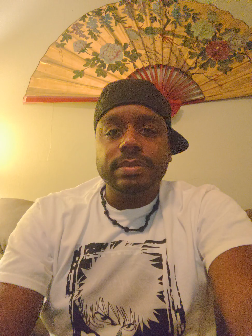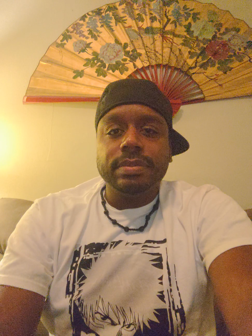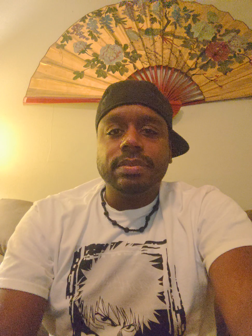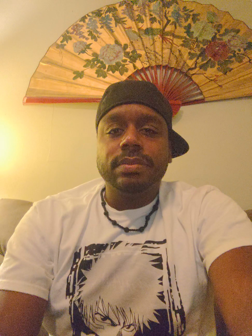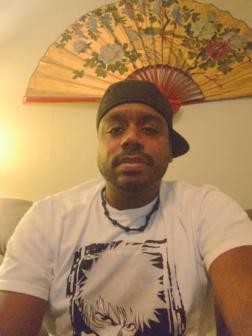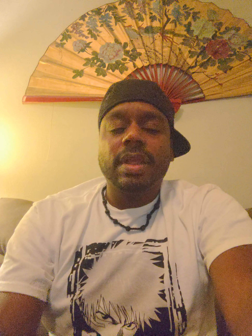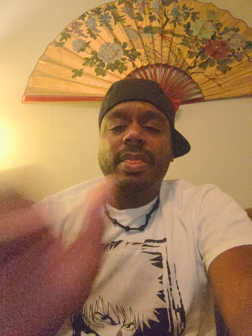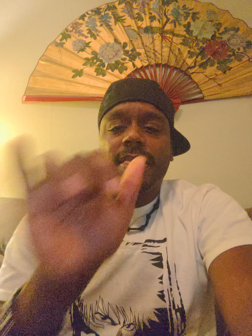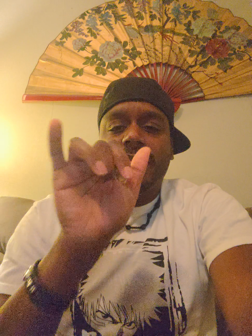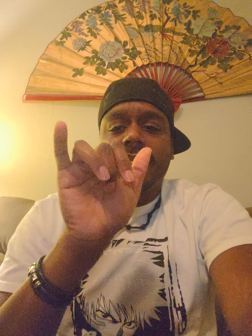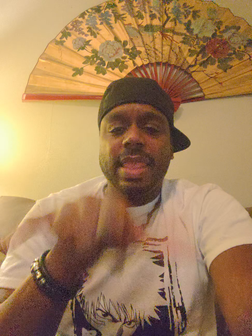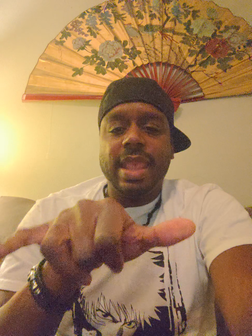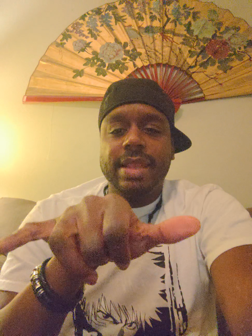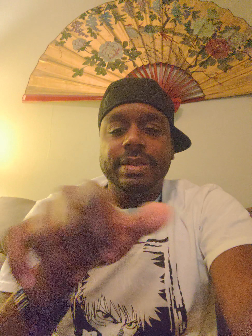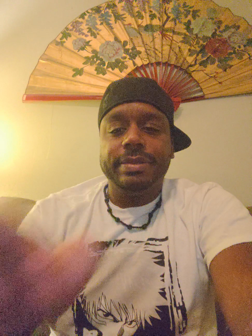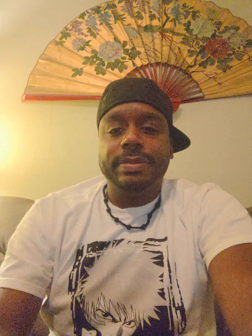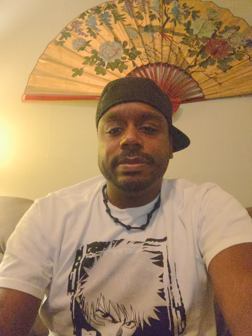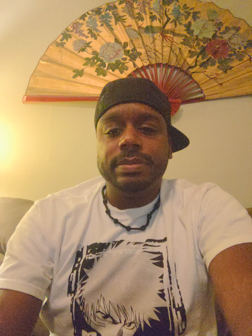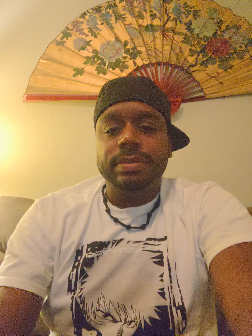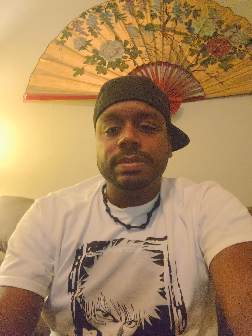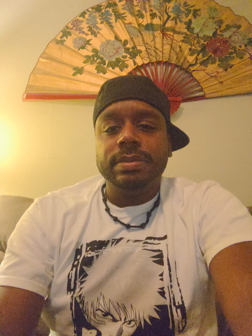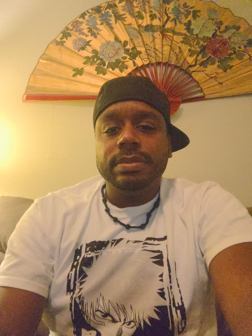that